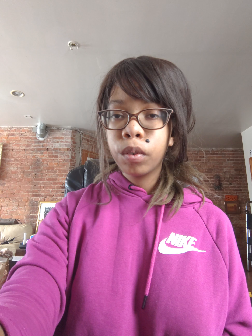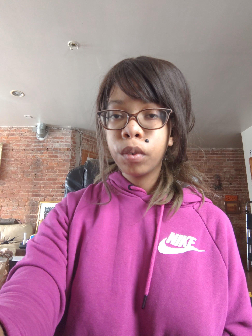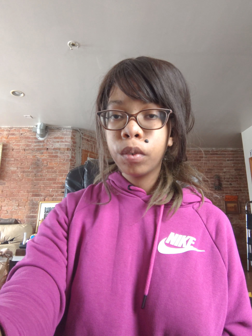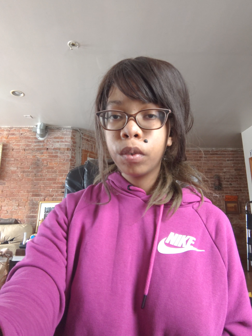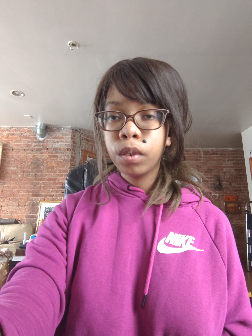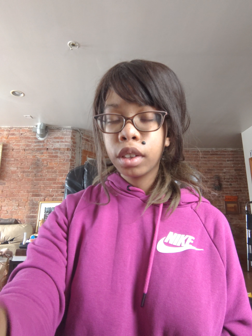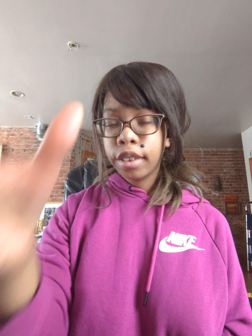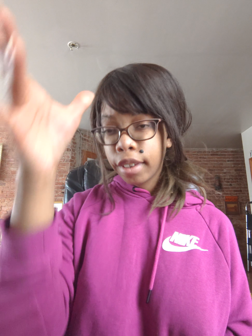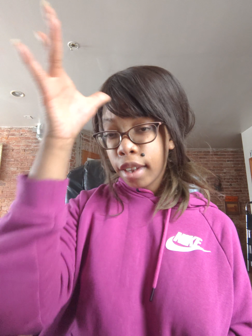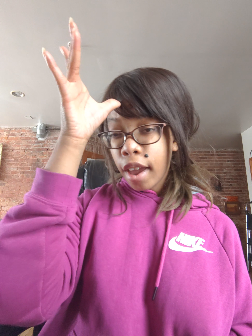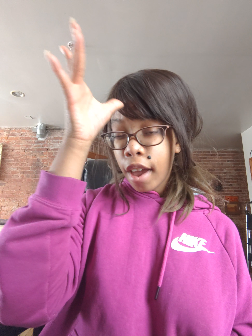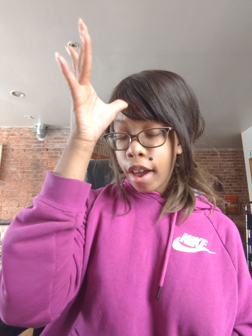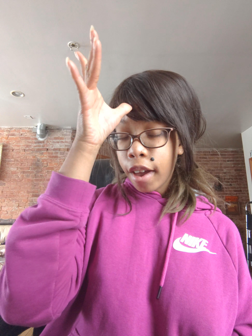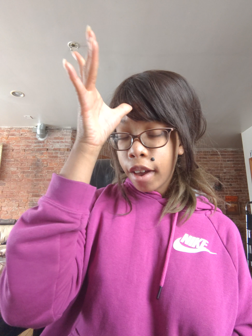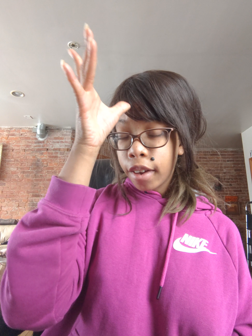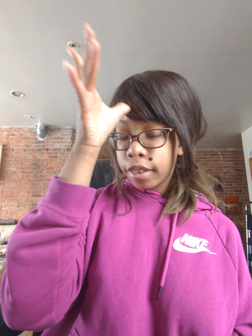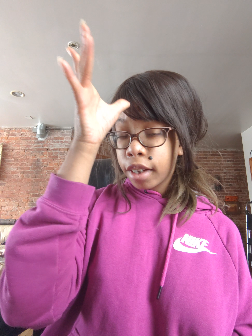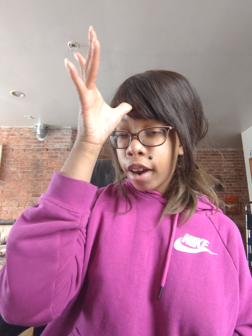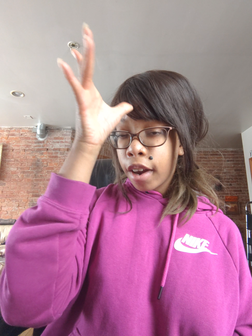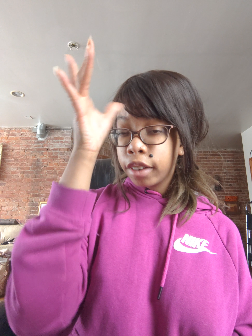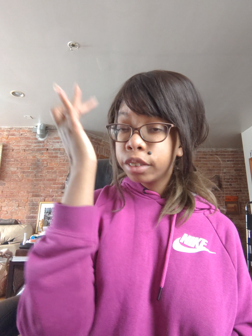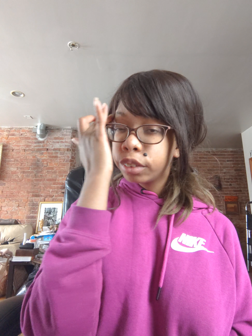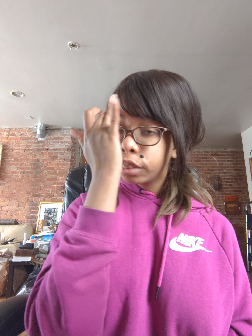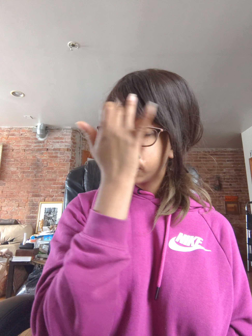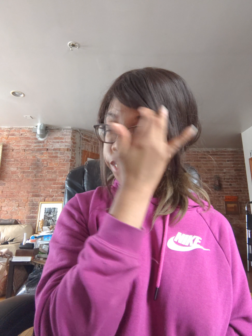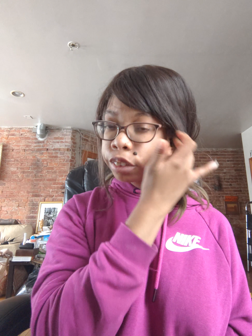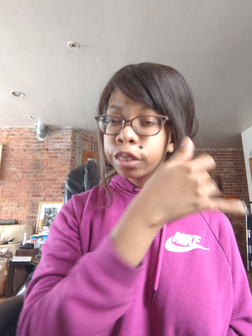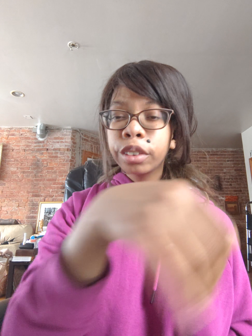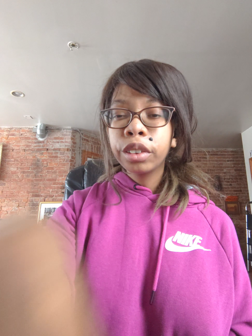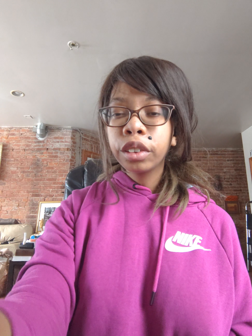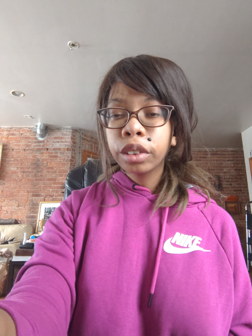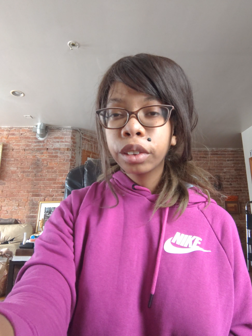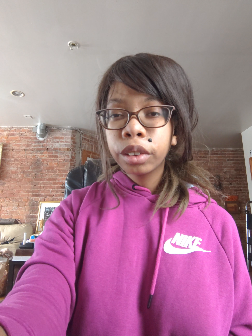dad